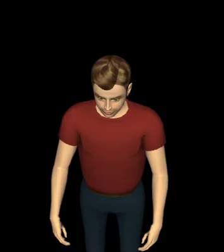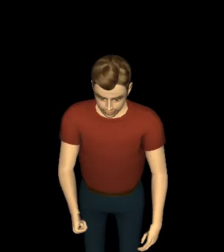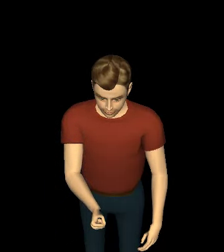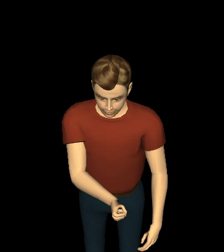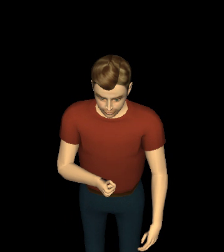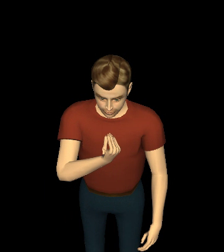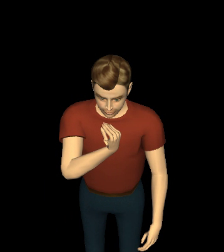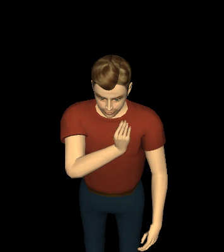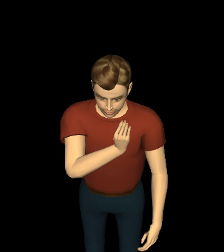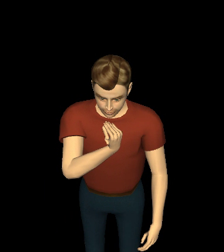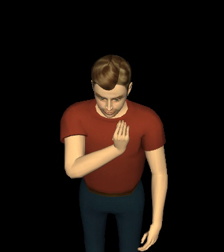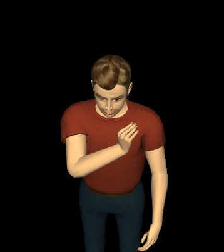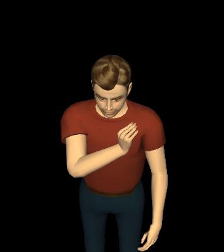ثلاجة